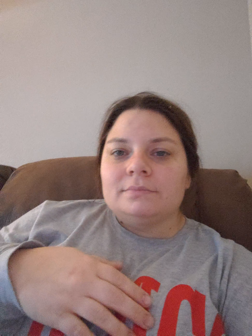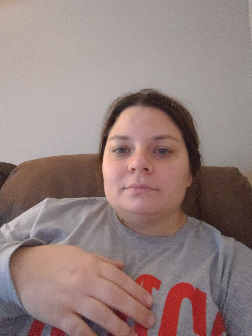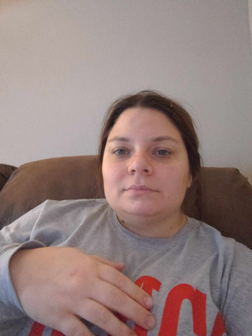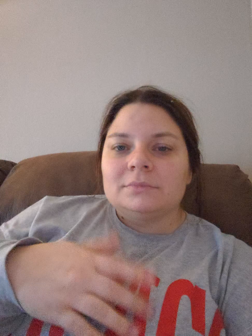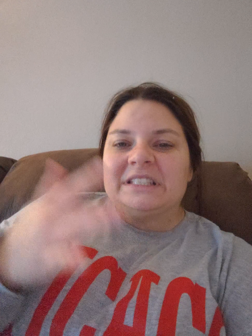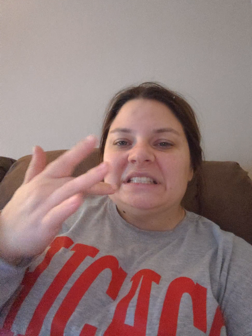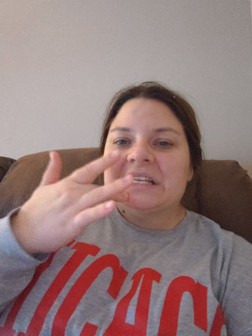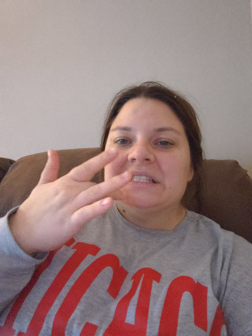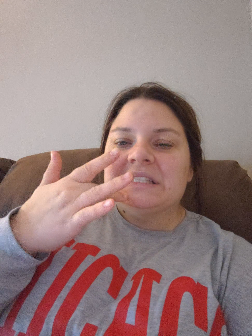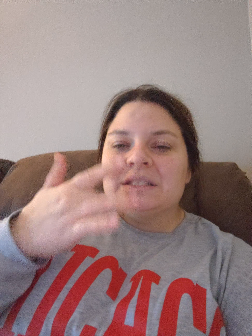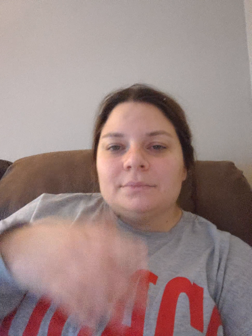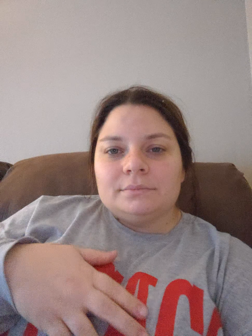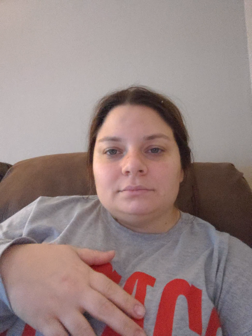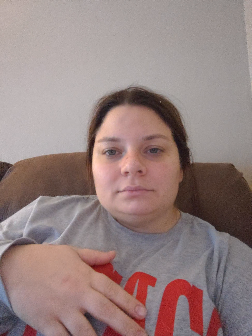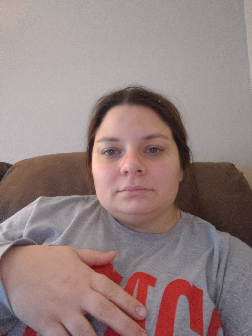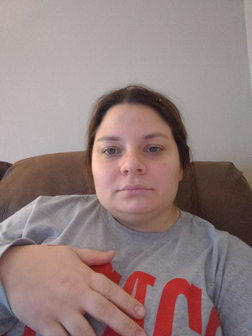taste